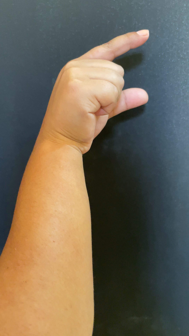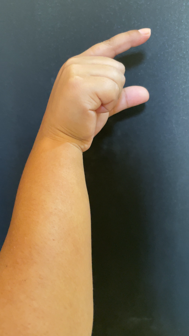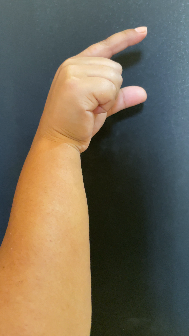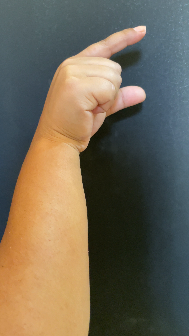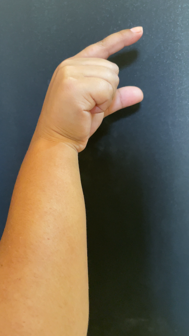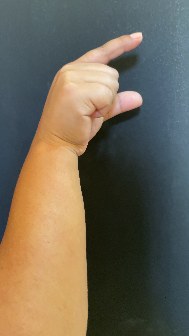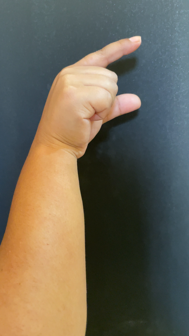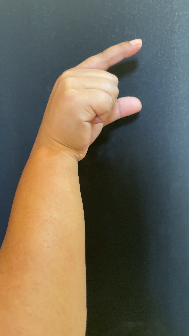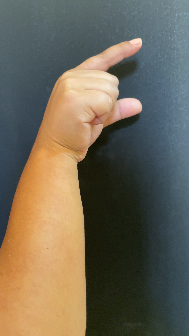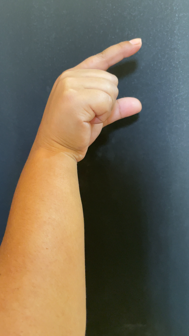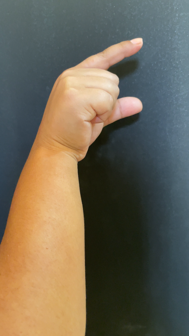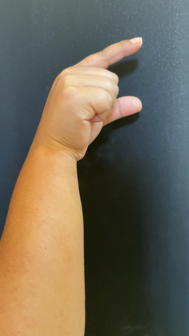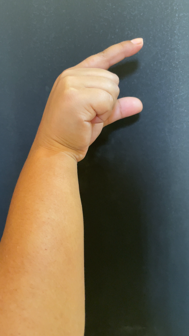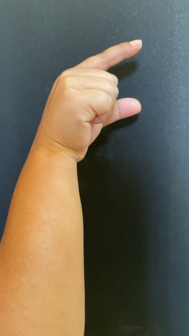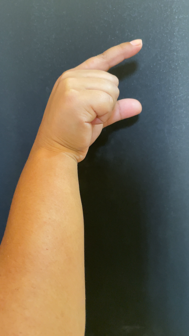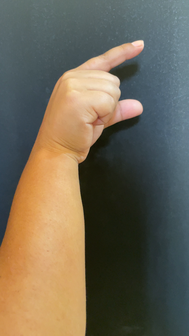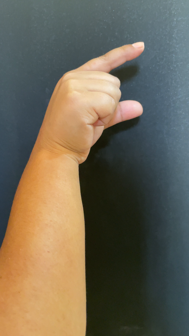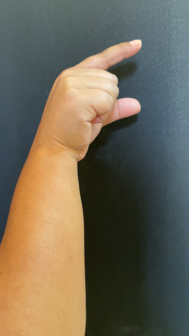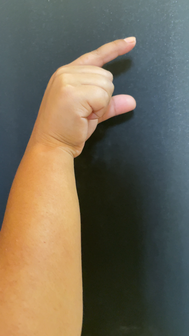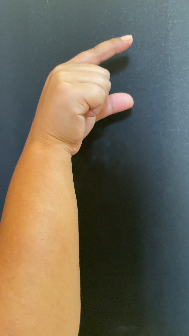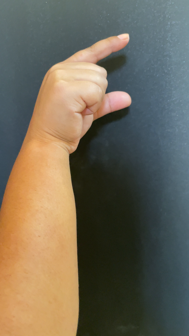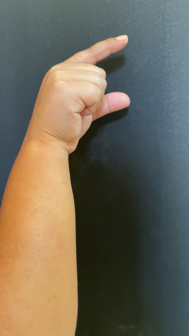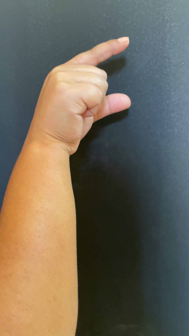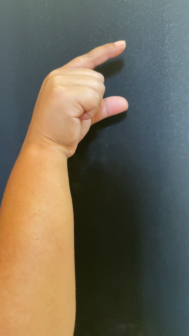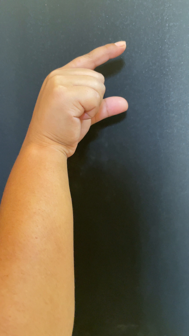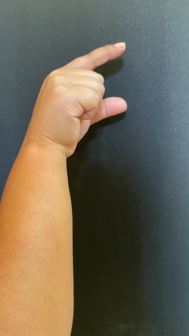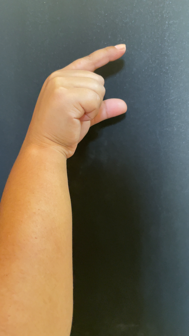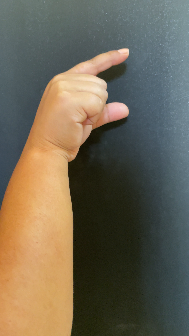ञ